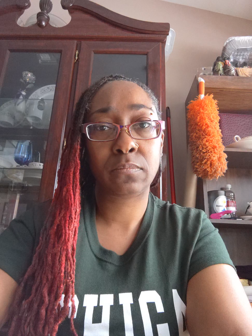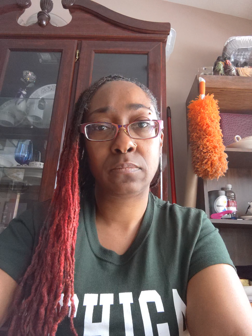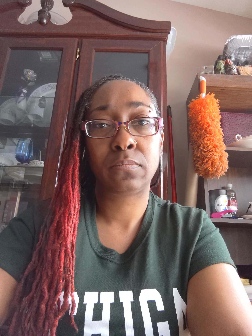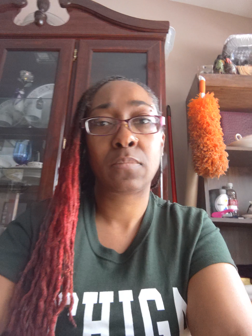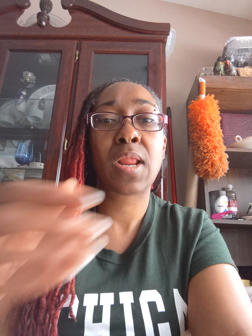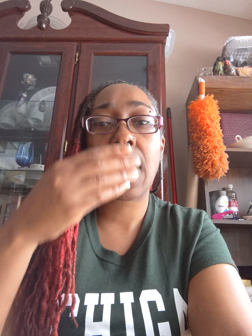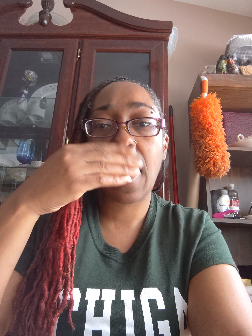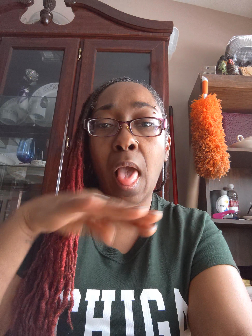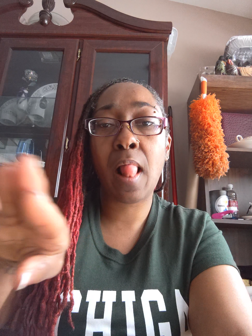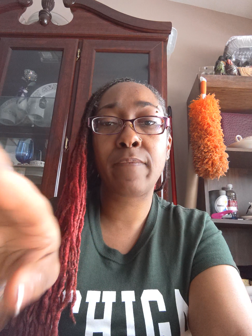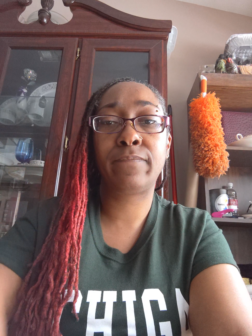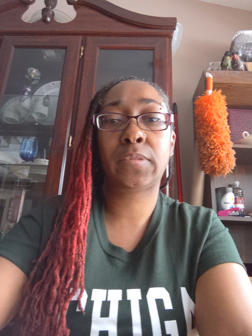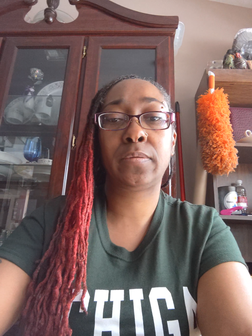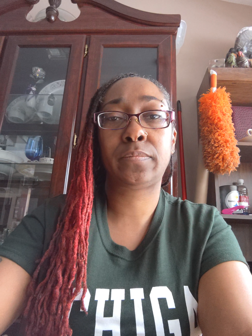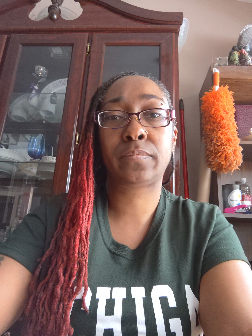elephant